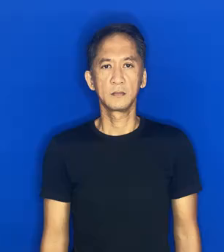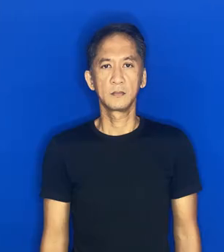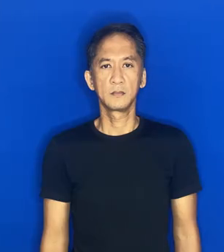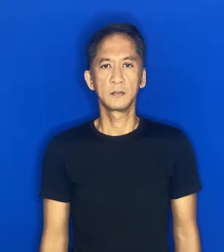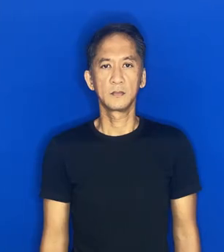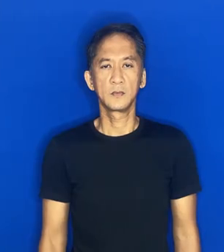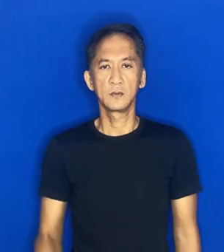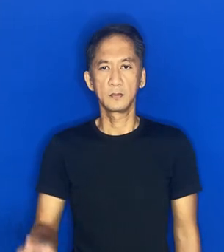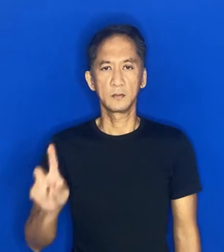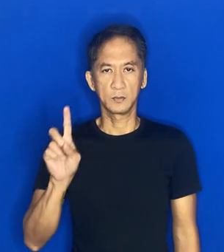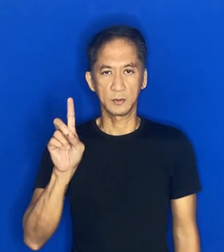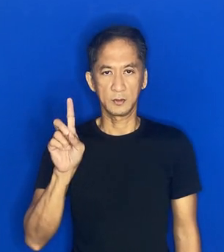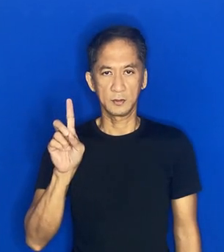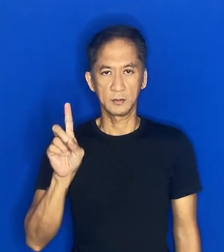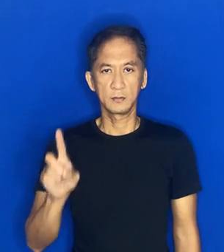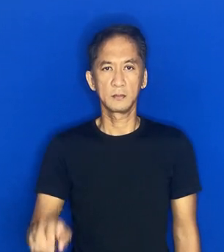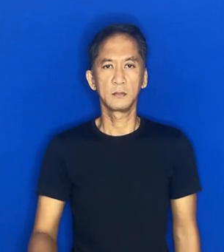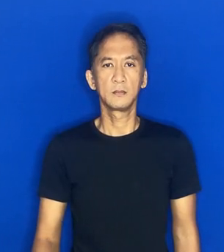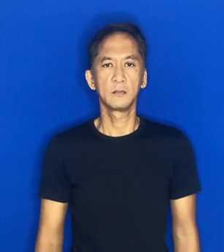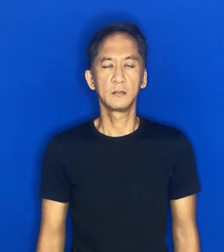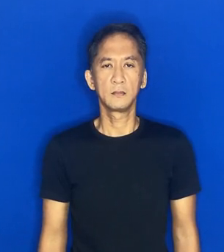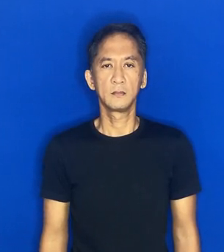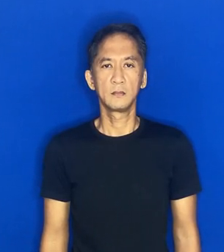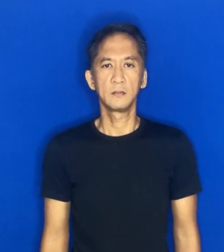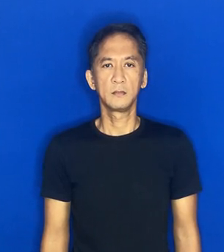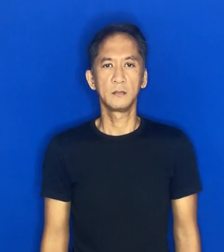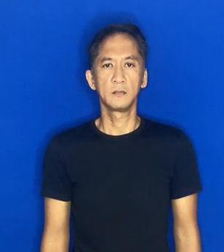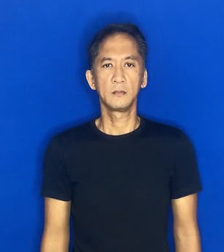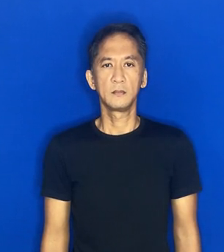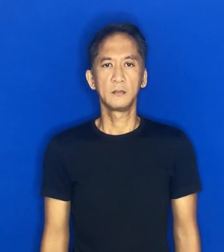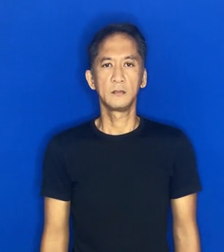one